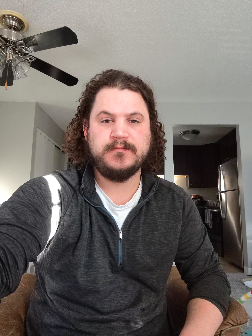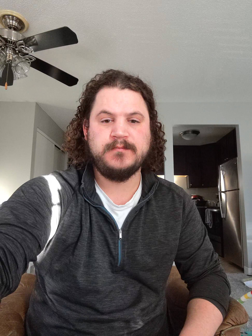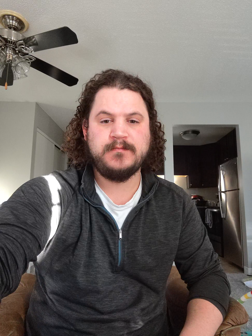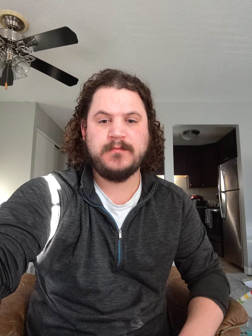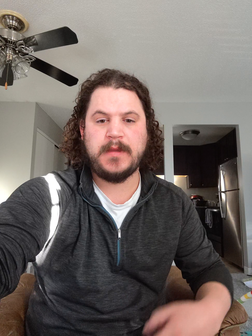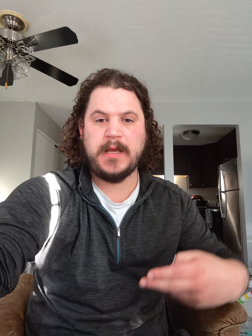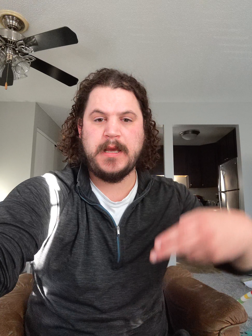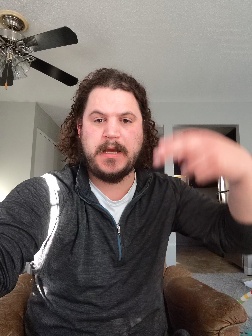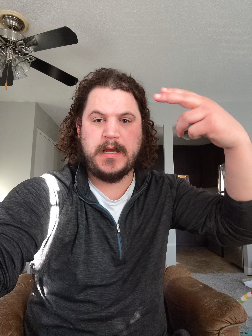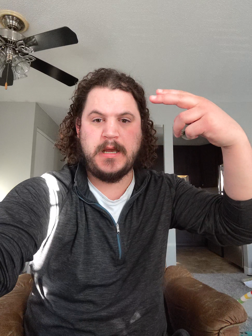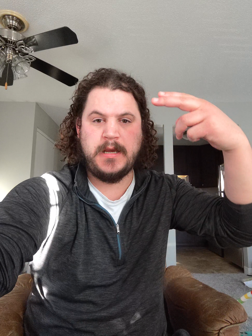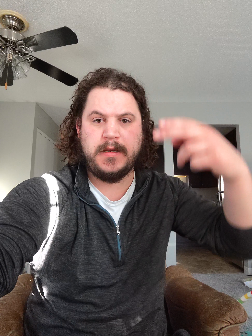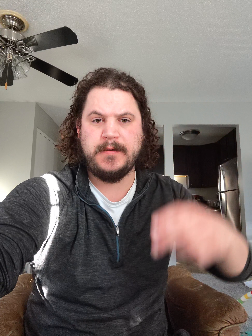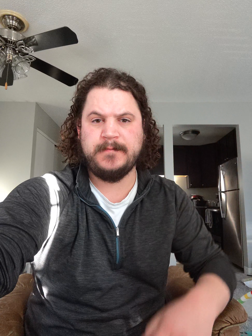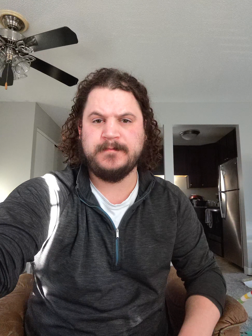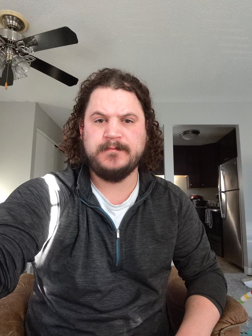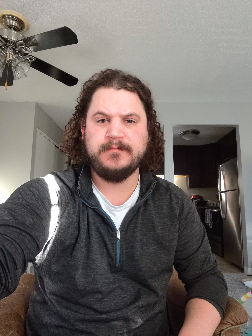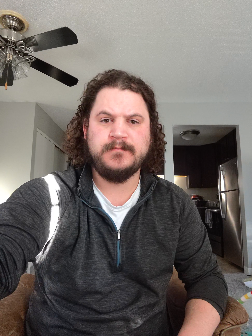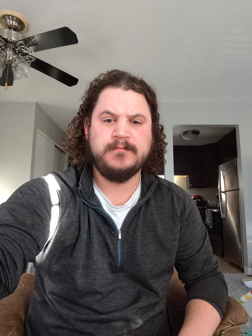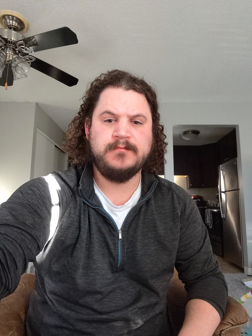high